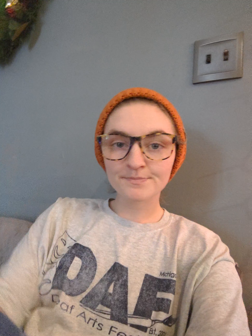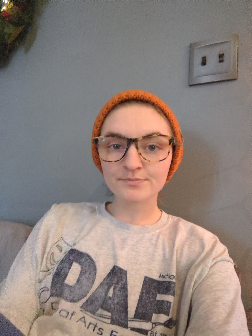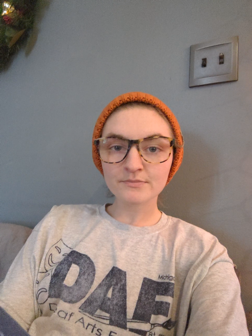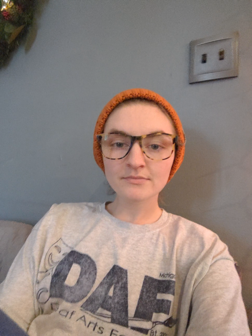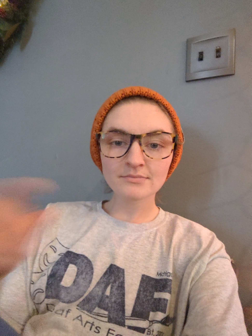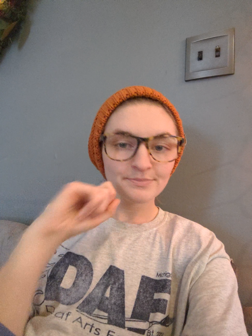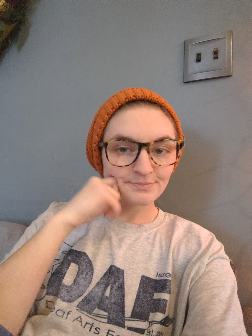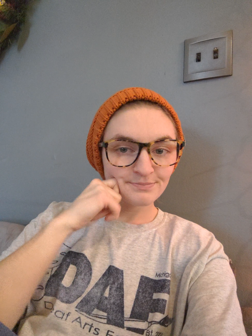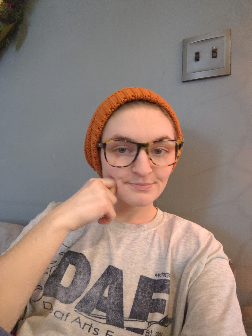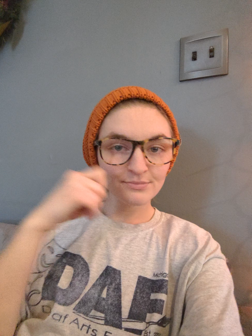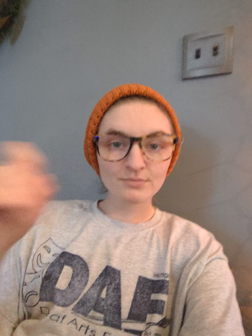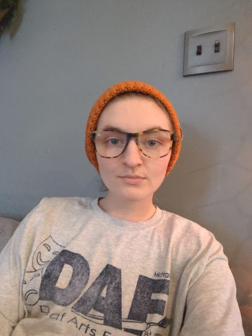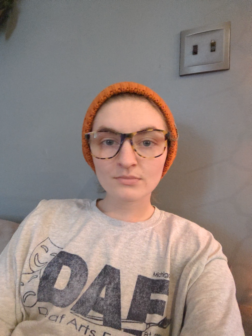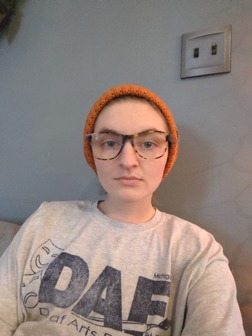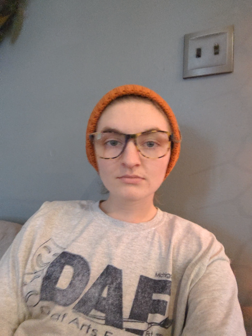apple